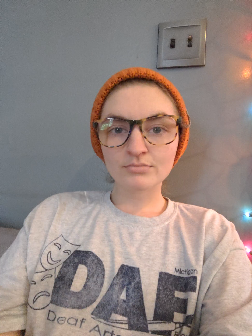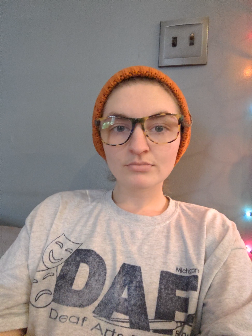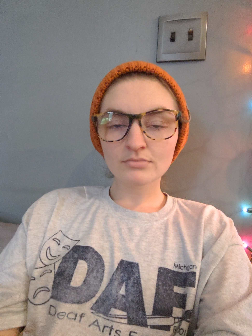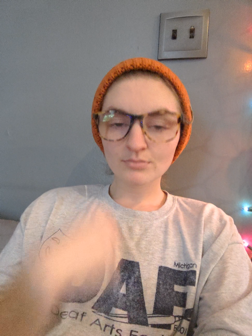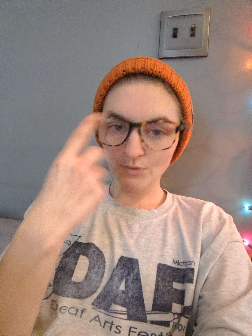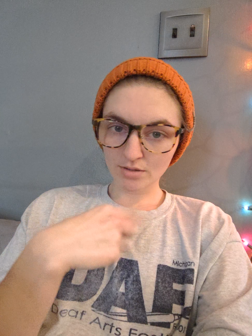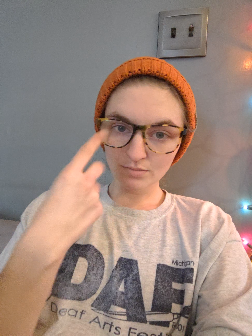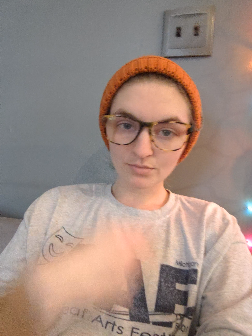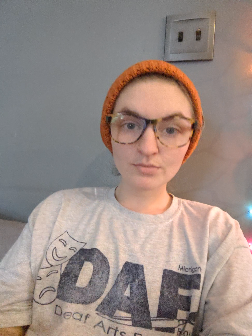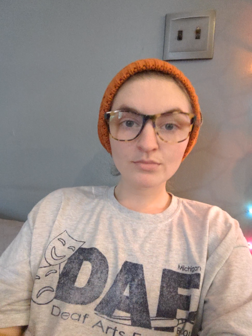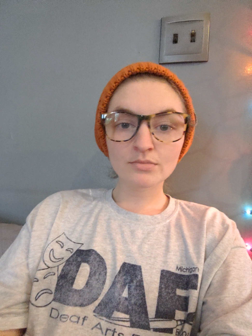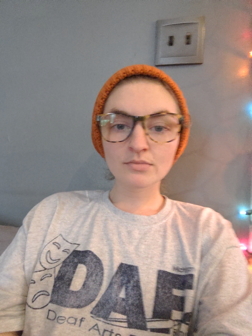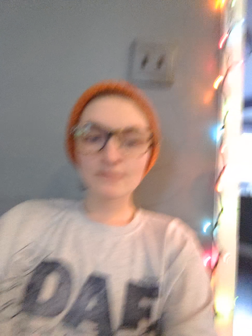face